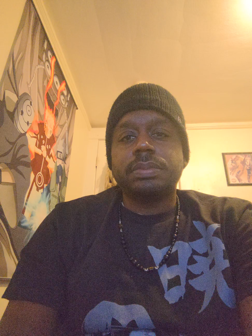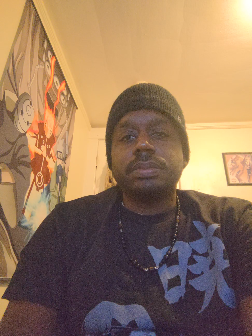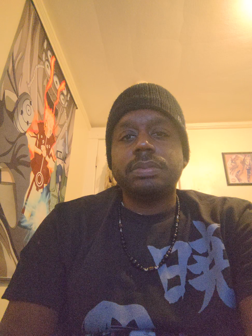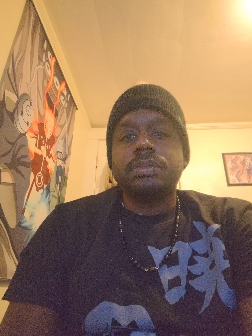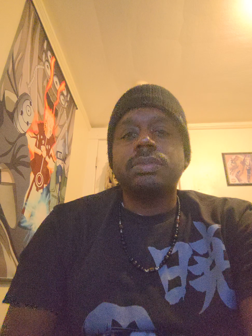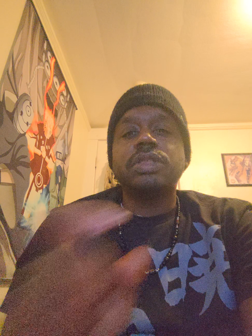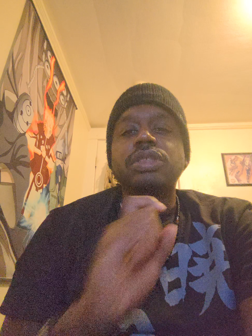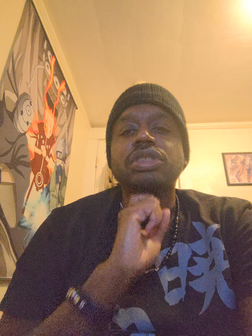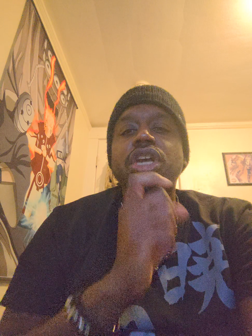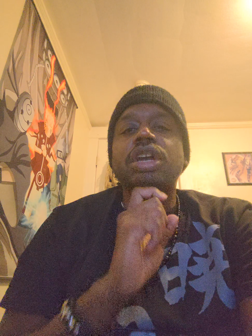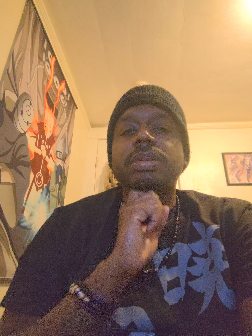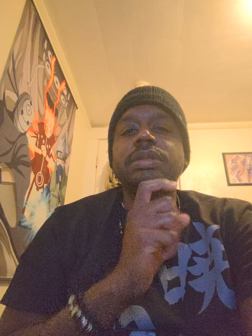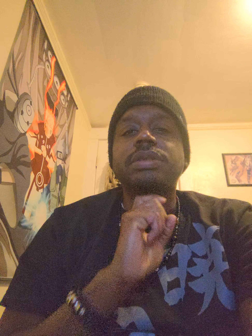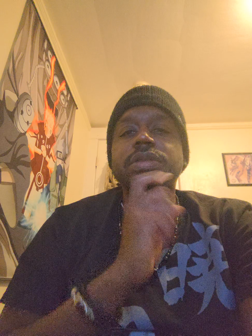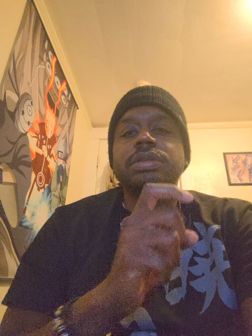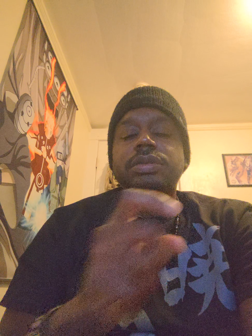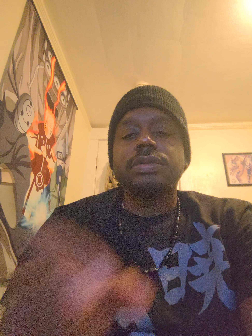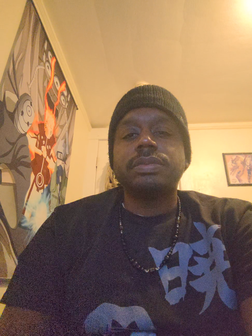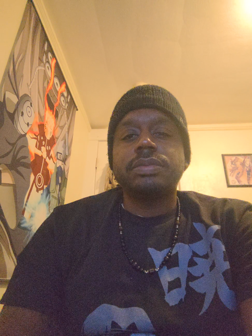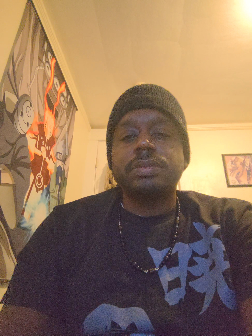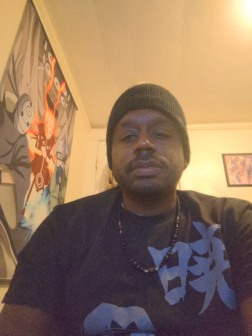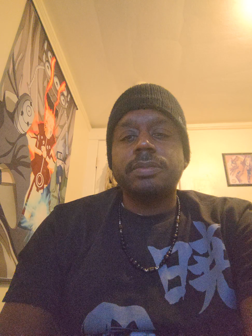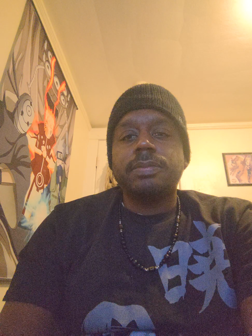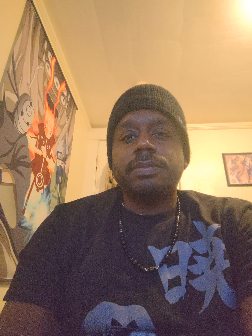garbage